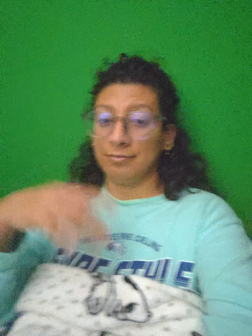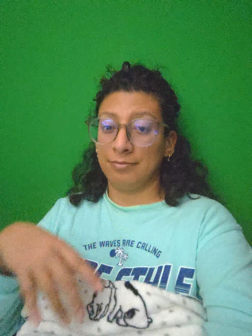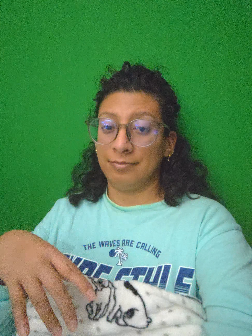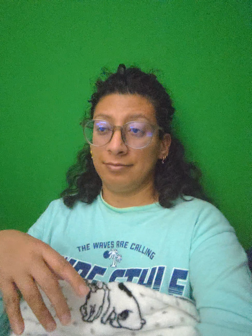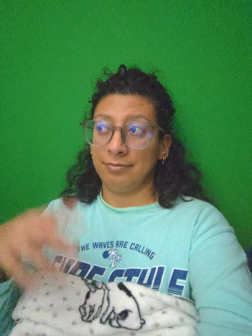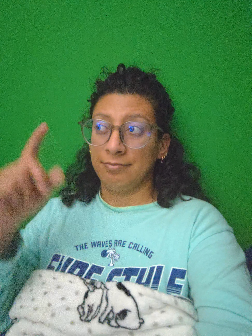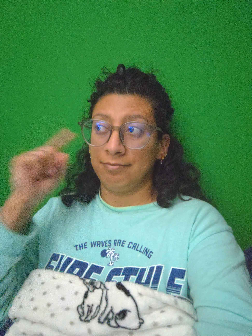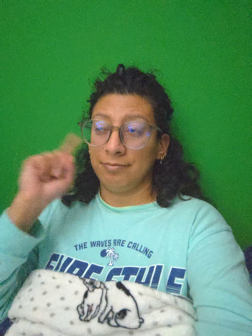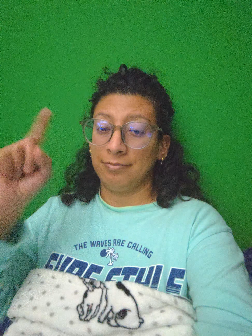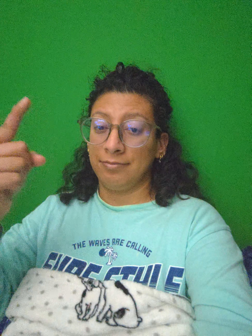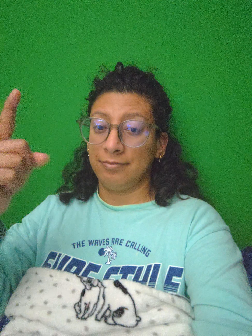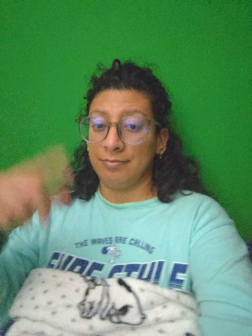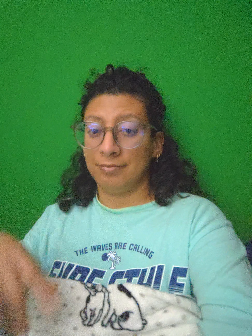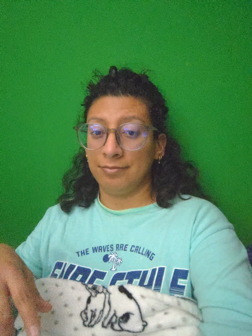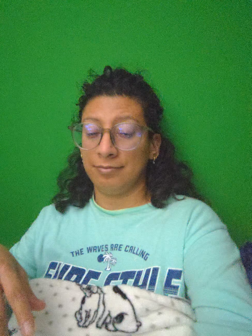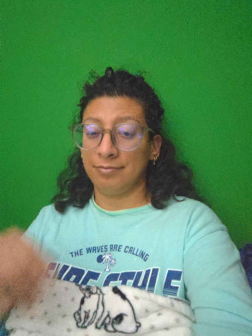penny